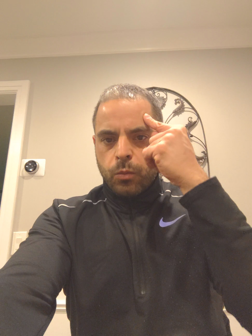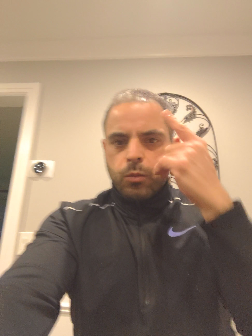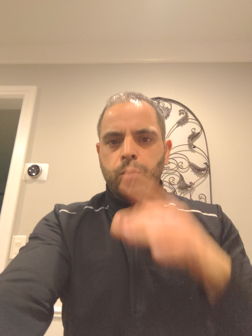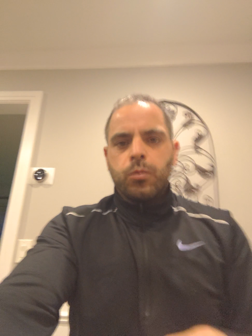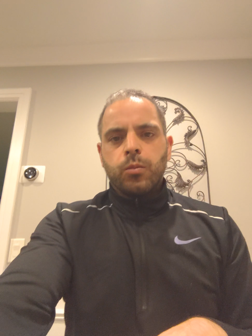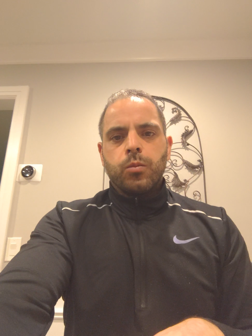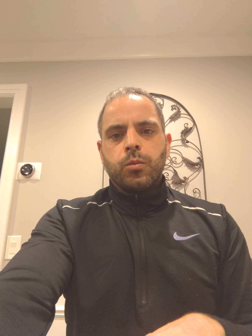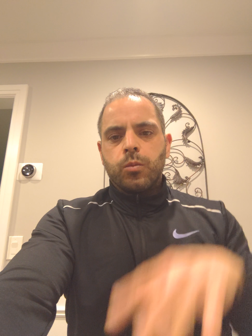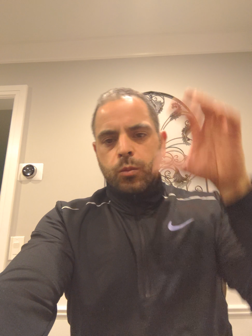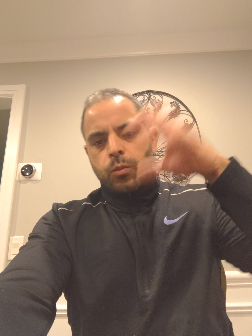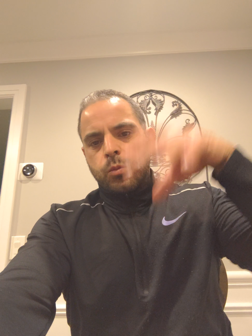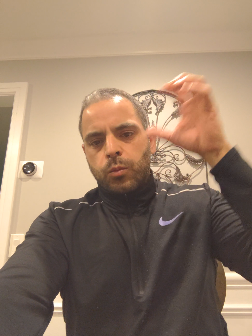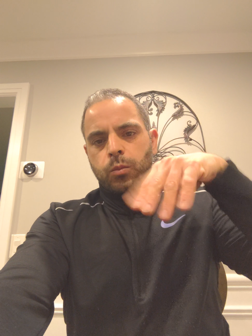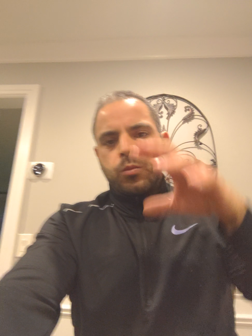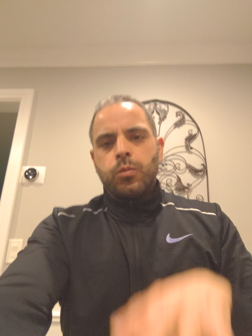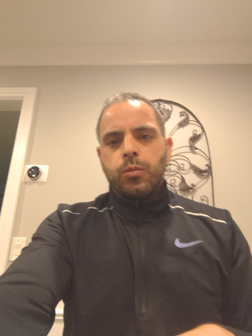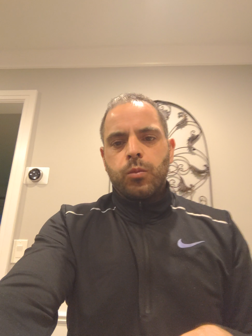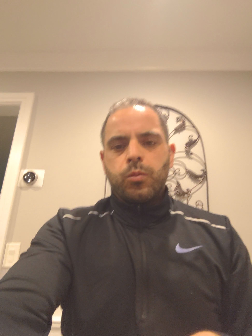rain